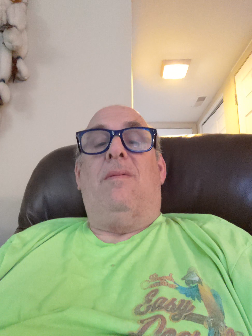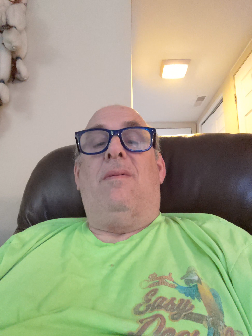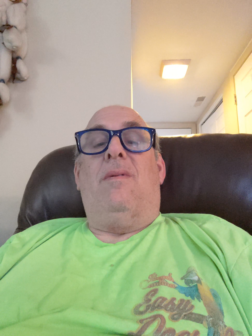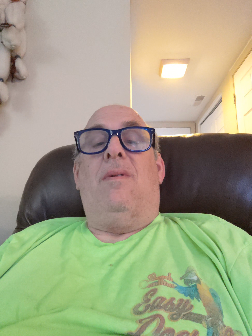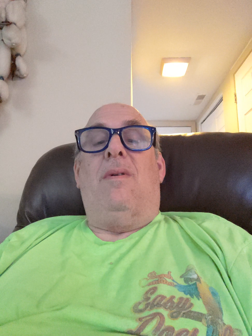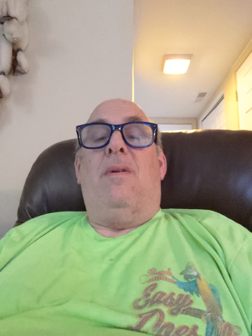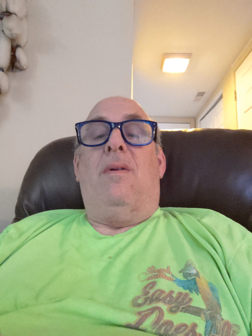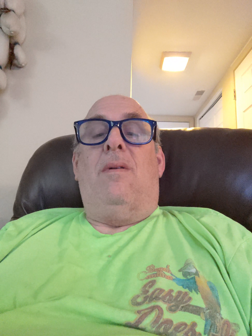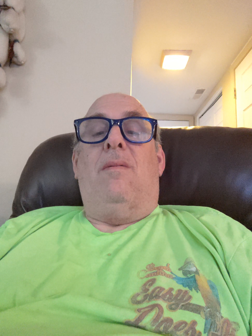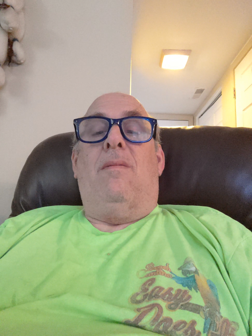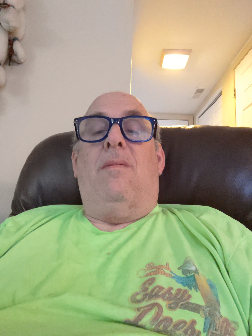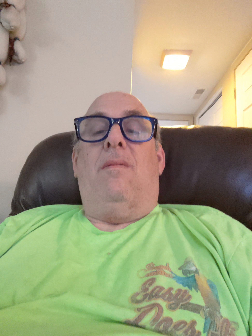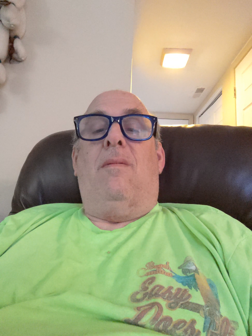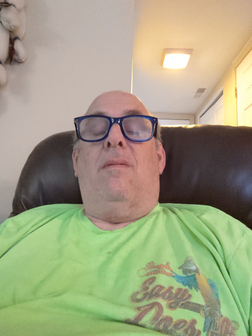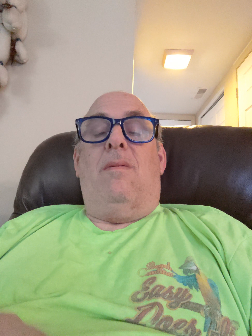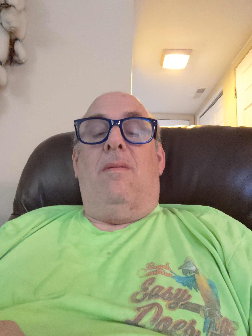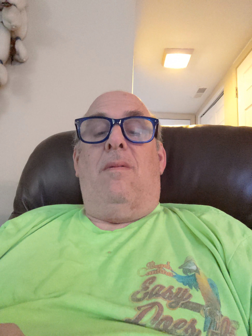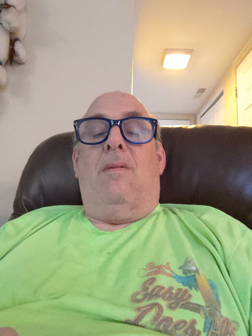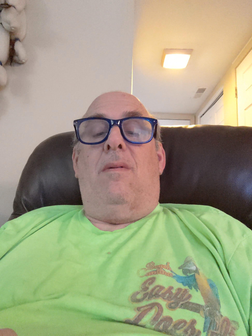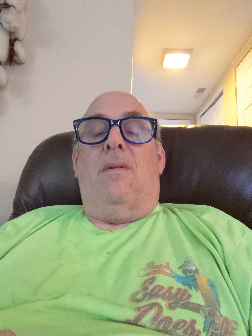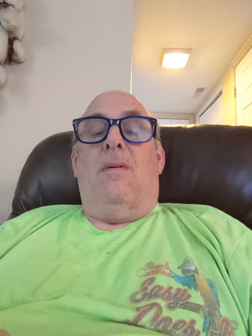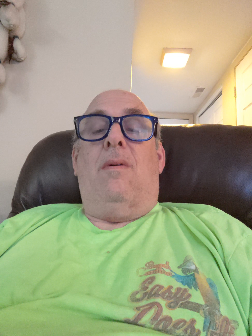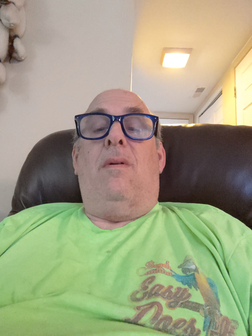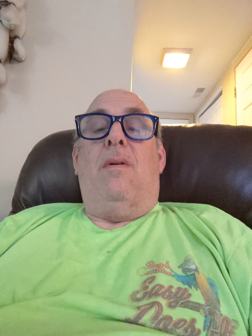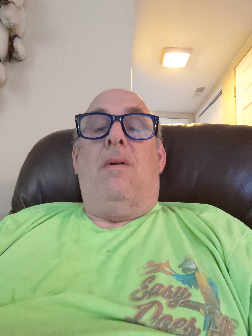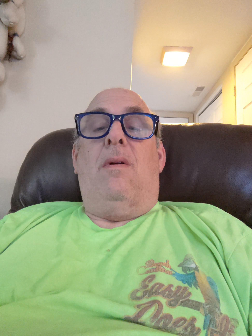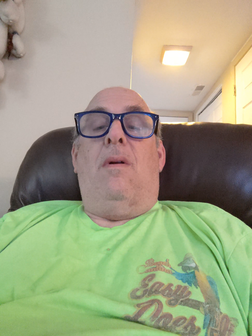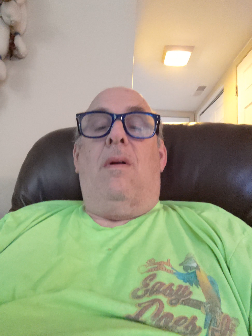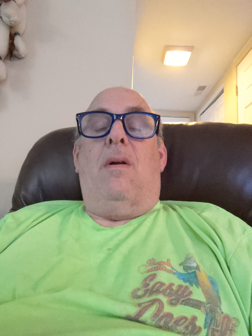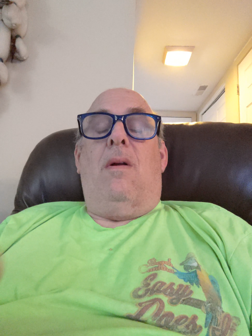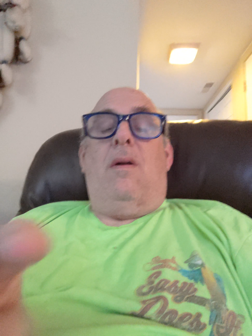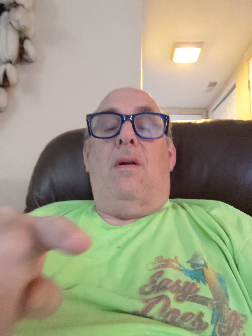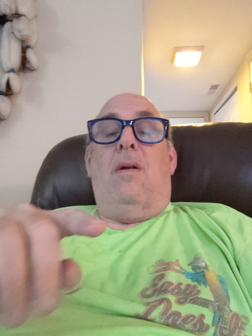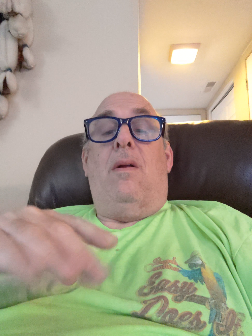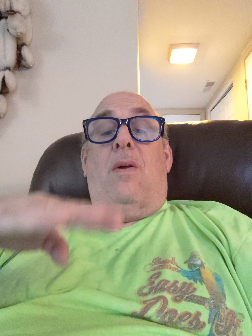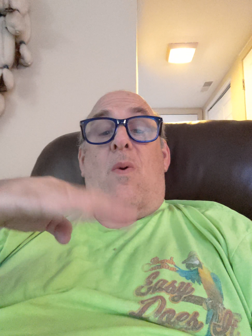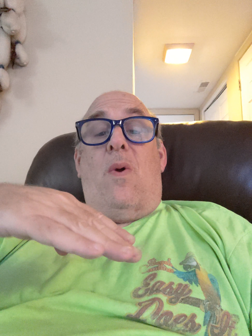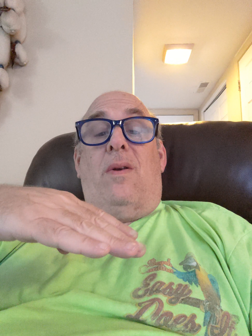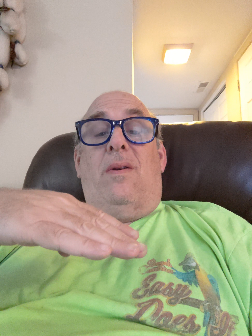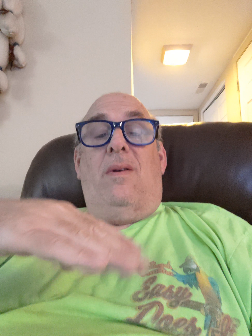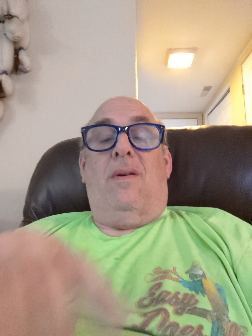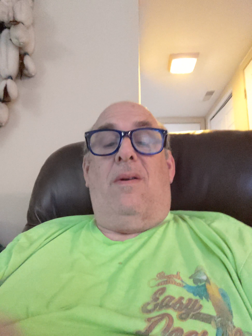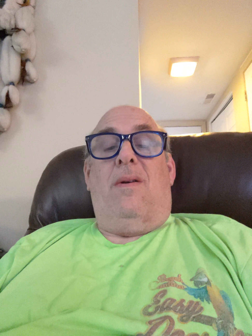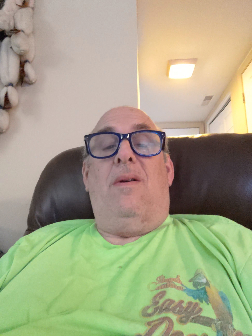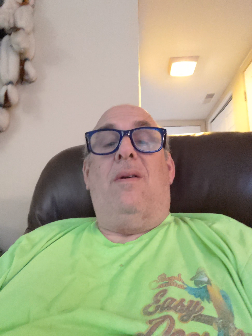on